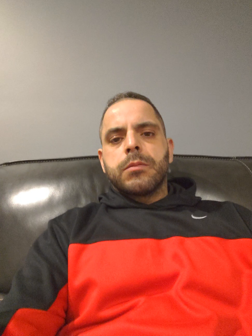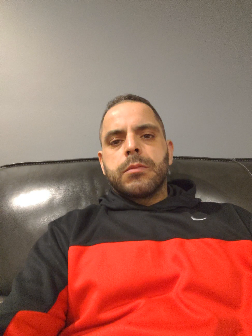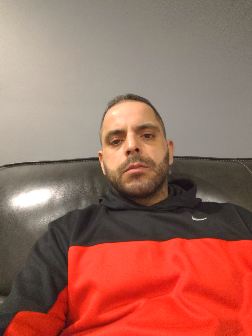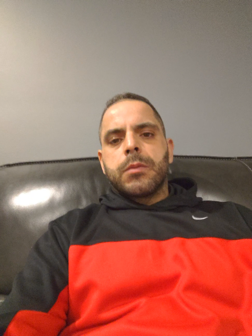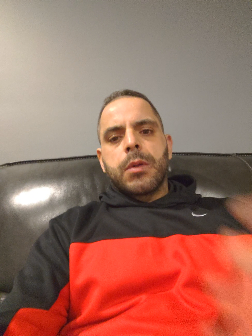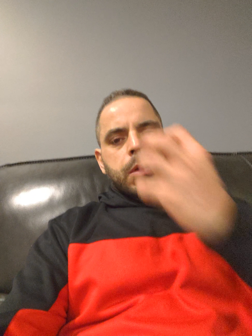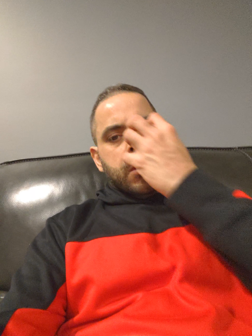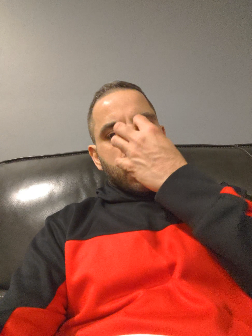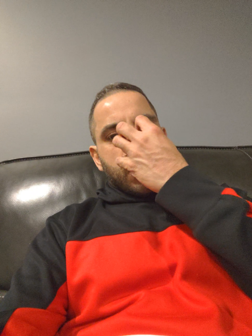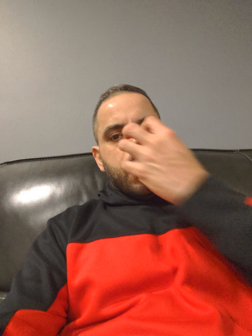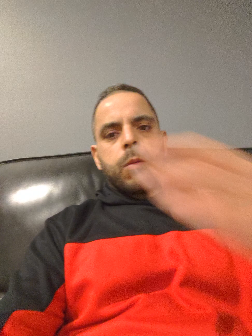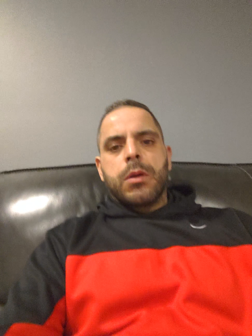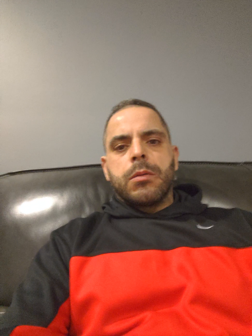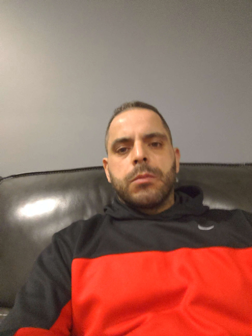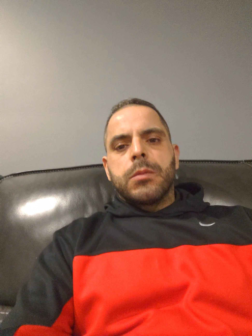clown